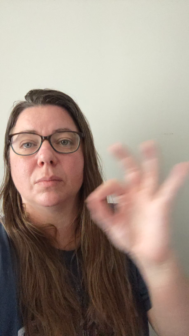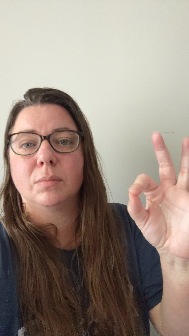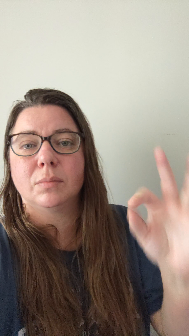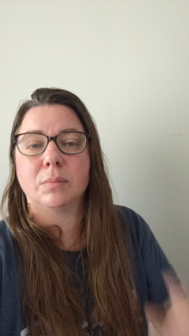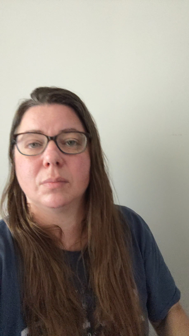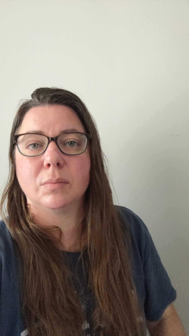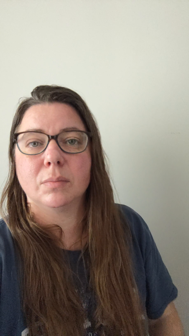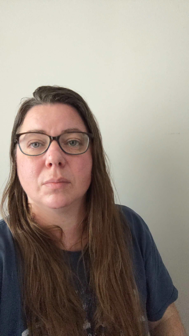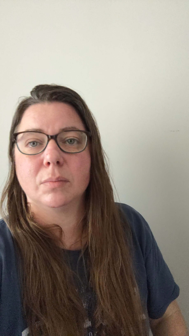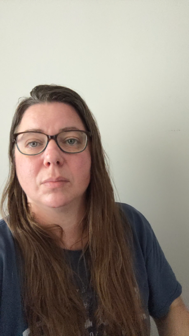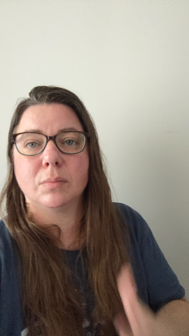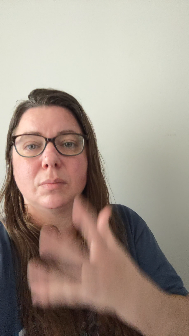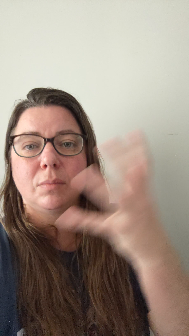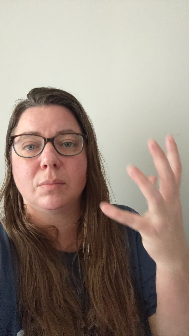a lot